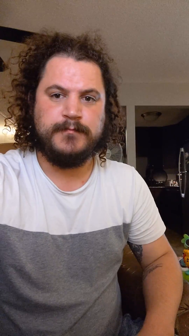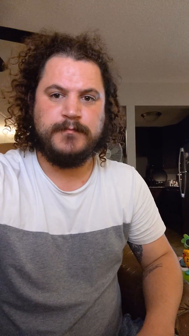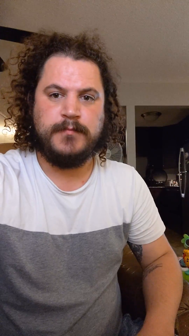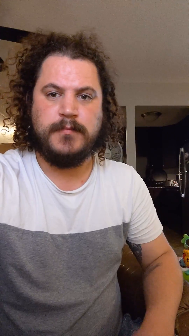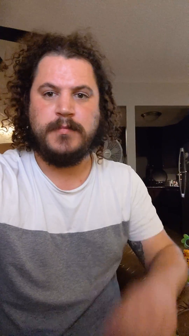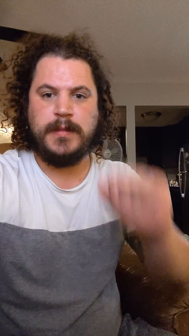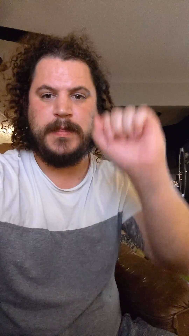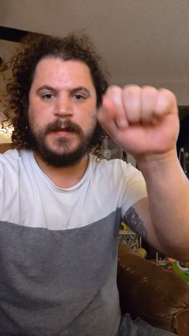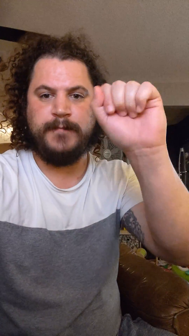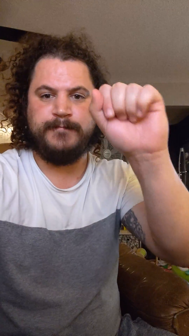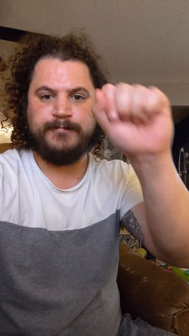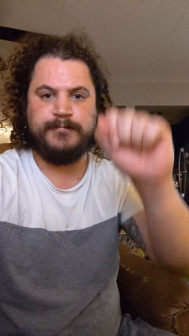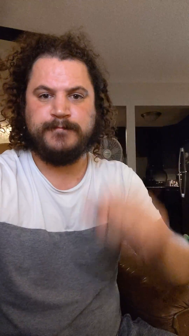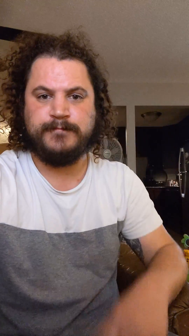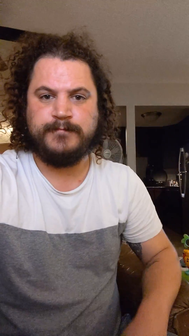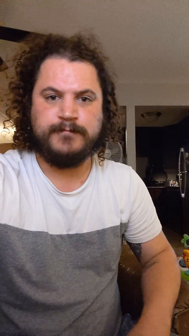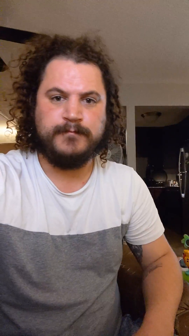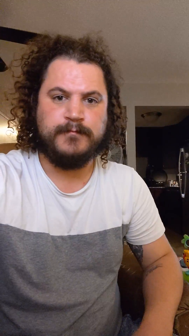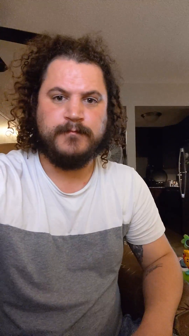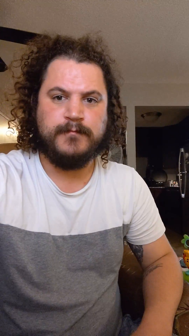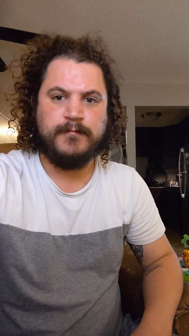knock